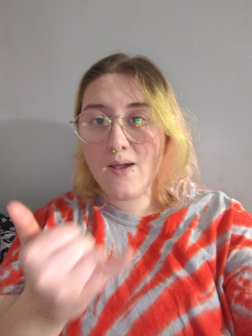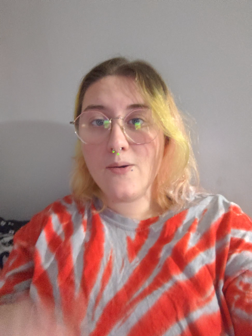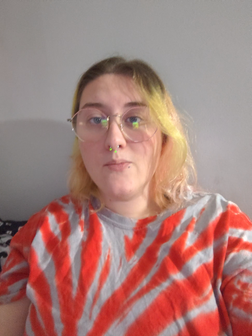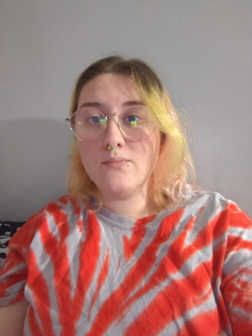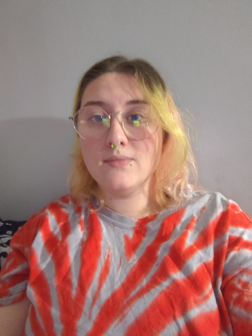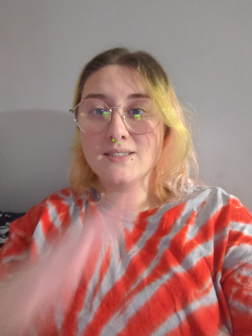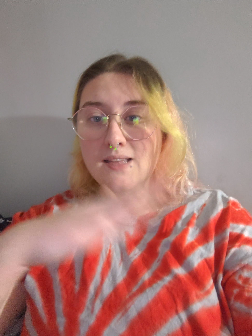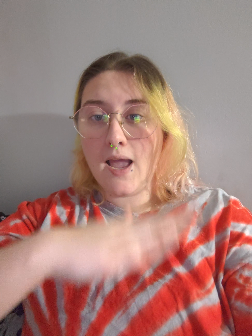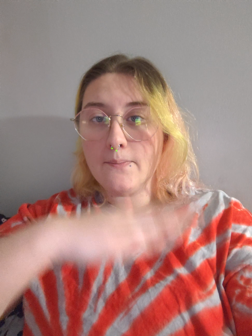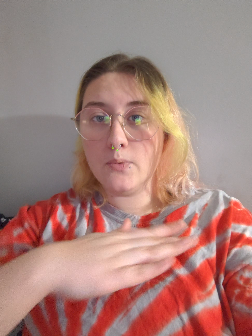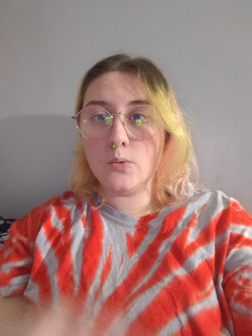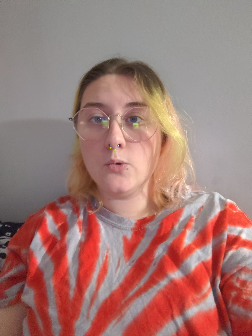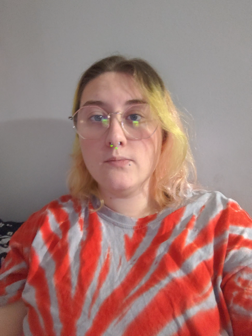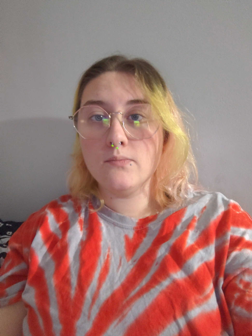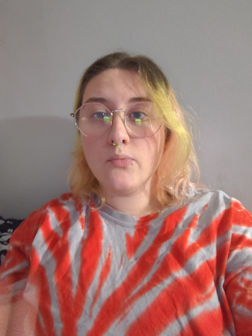table